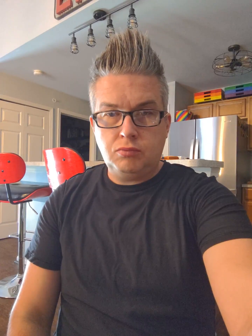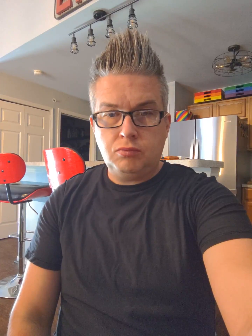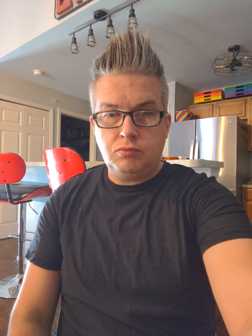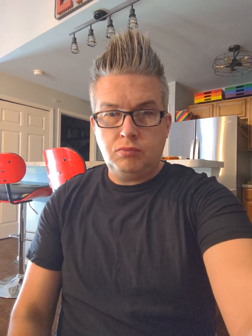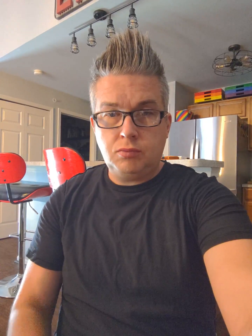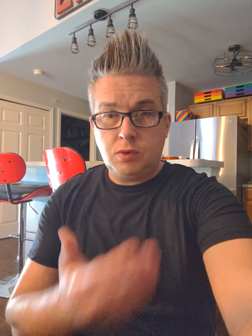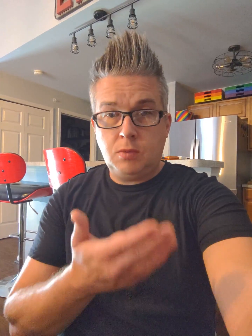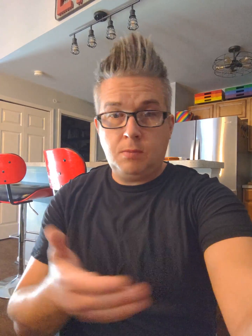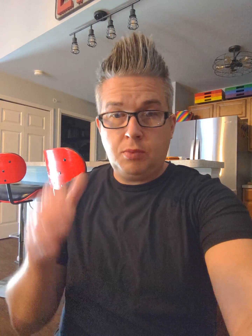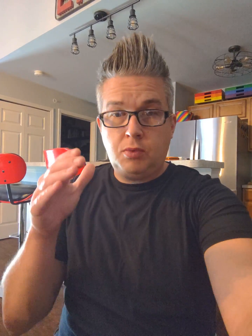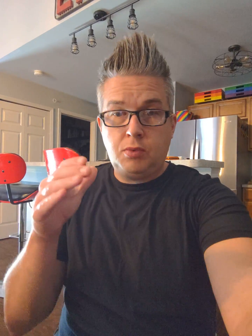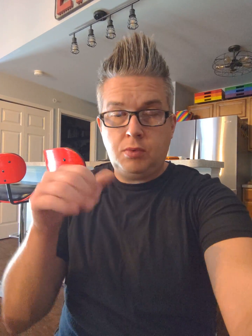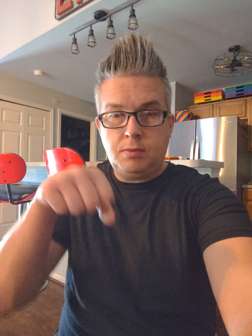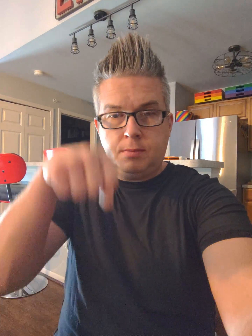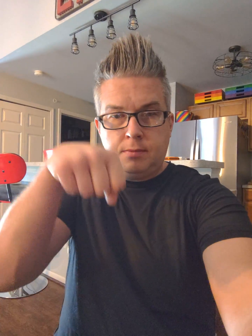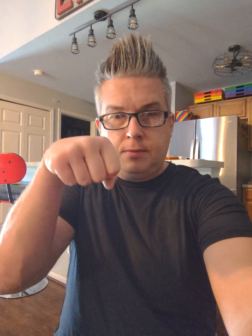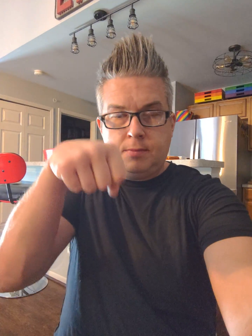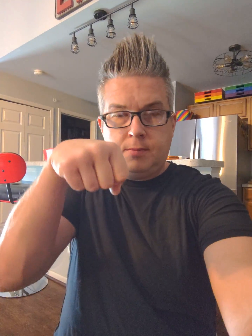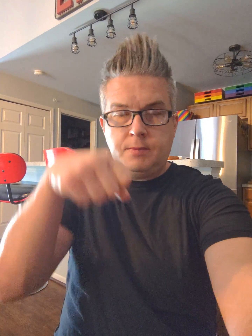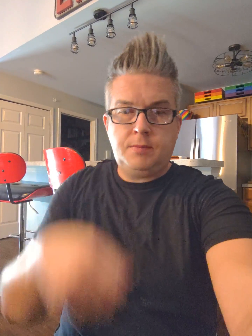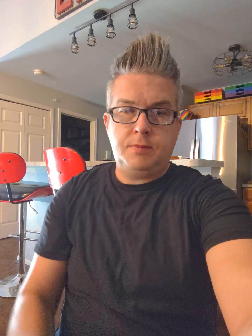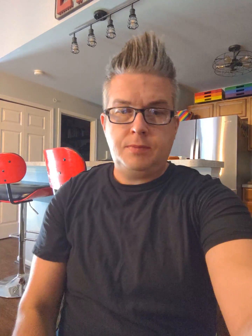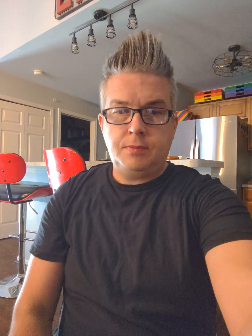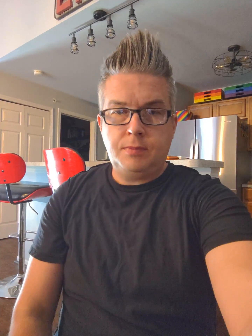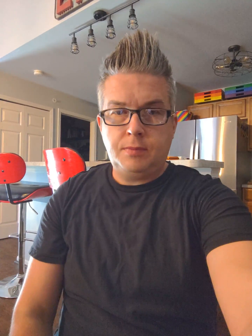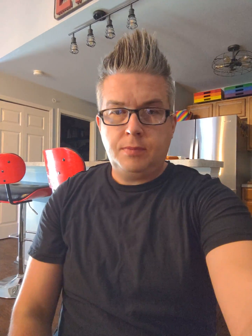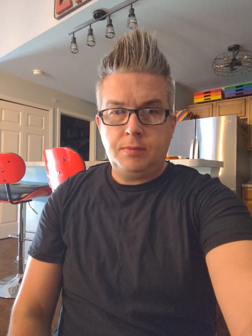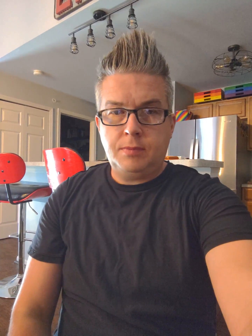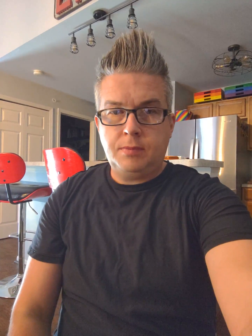basket